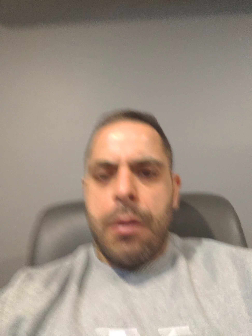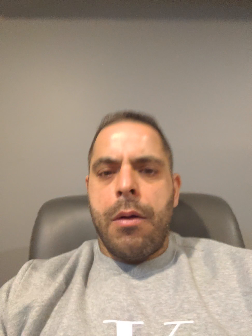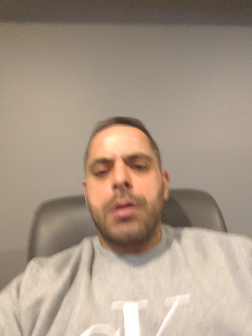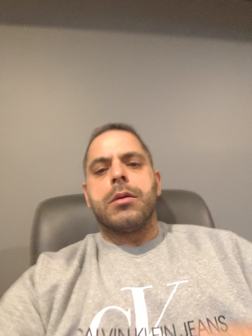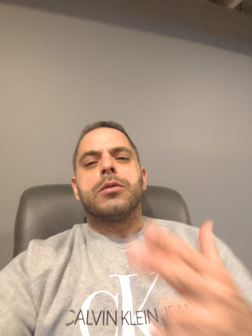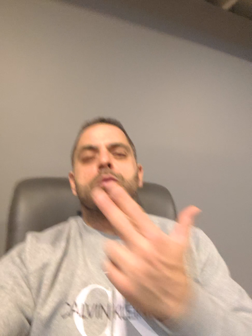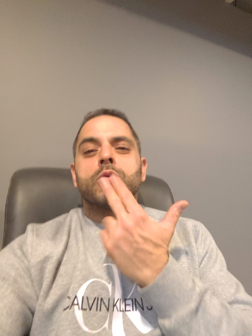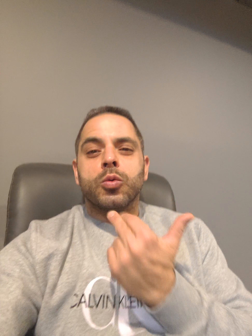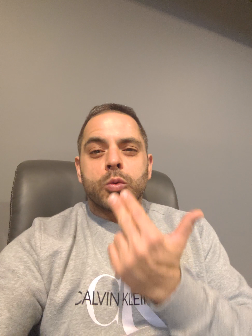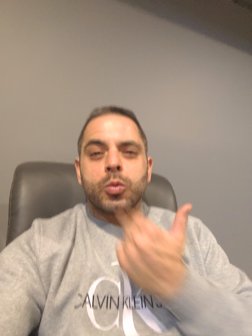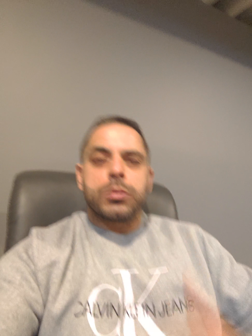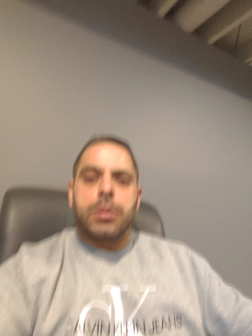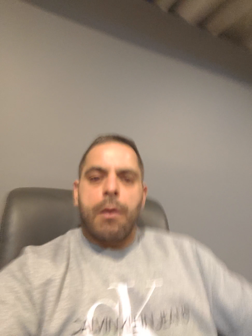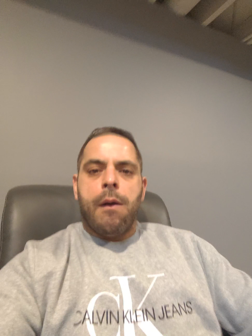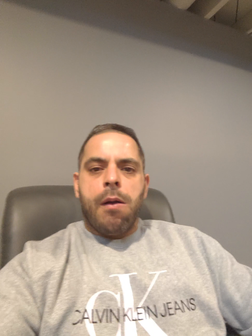cute